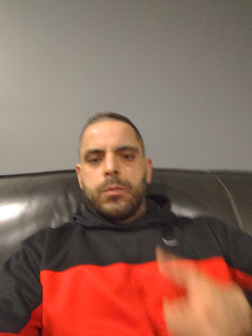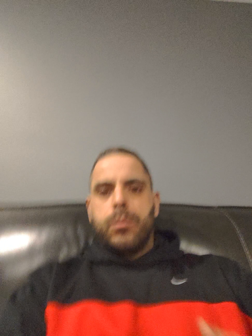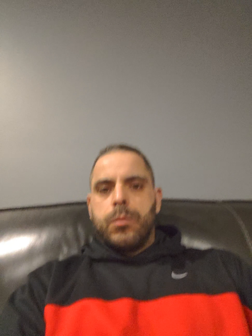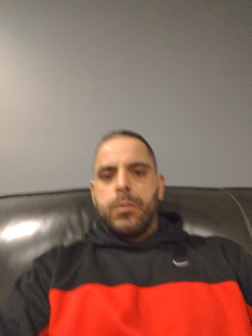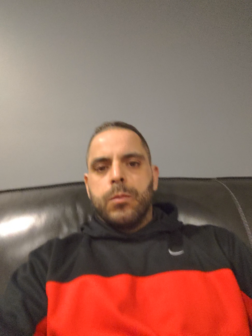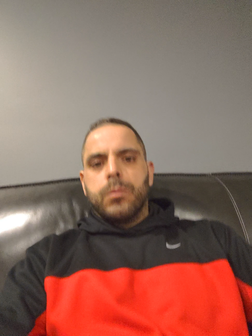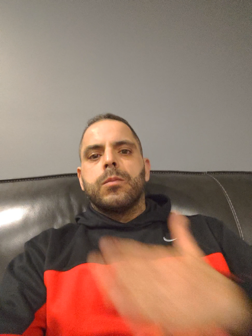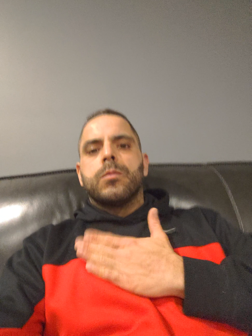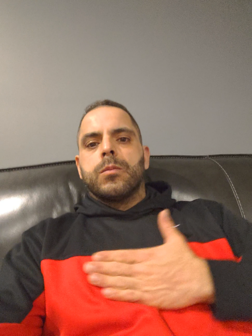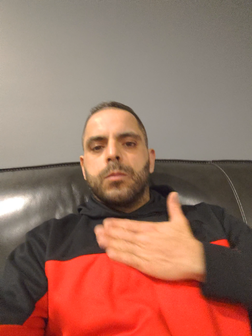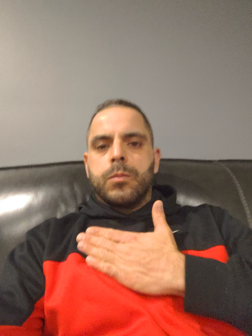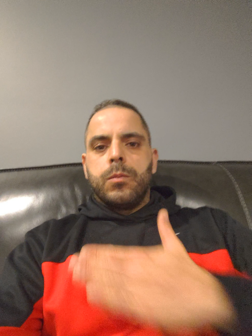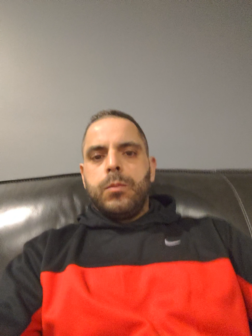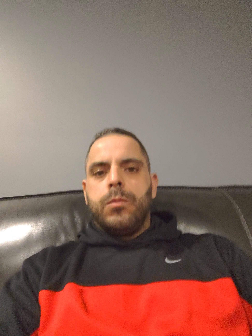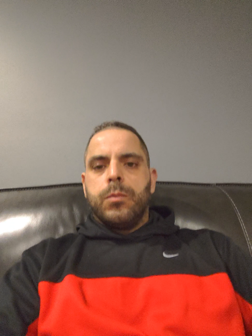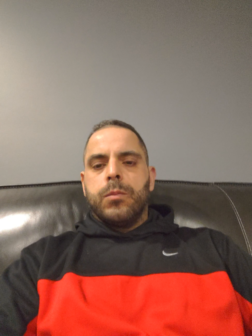please